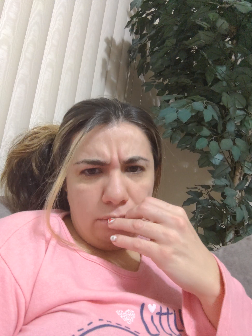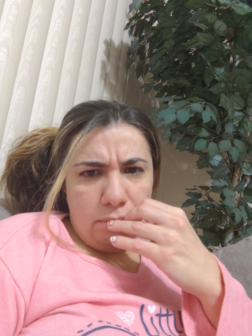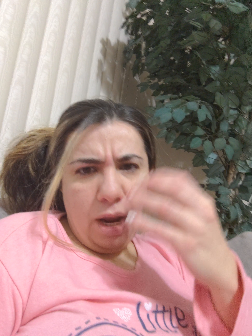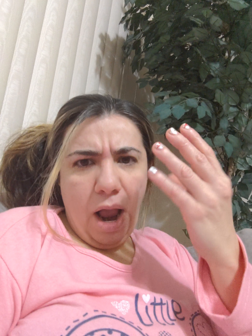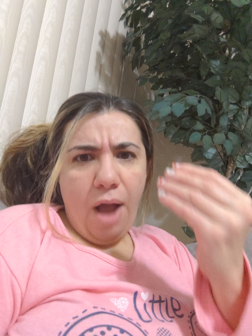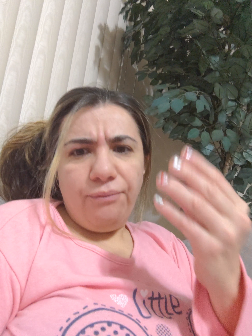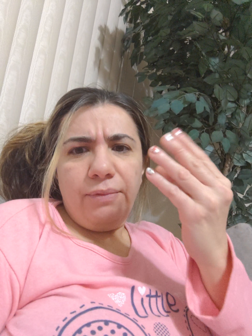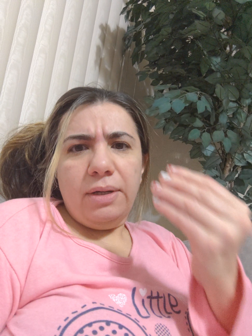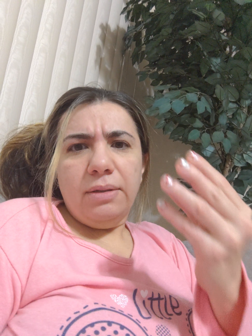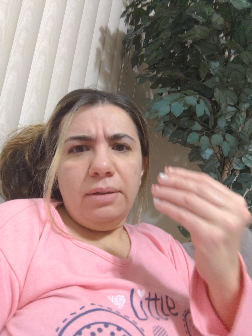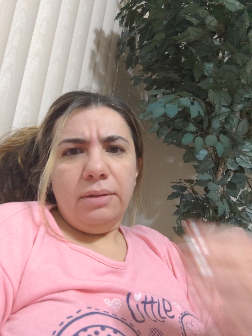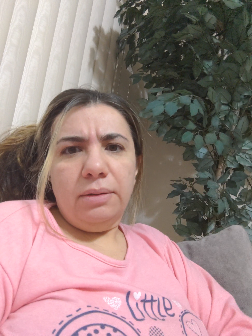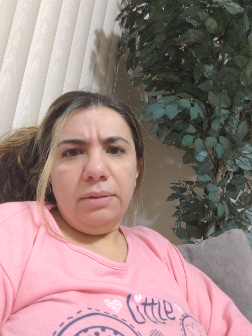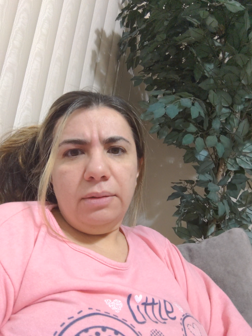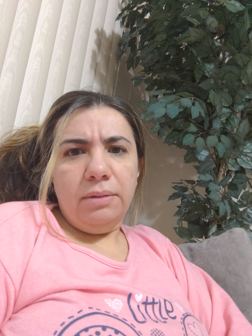wet